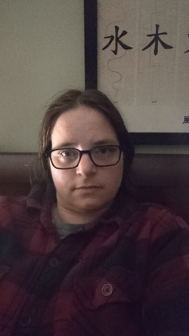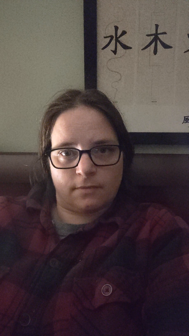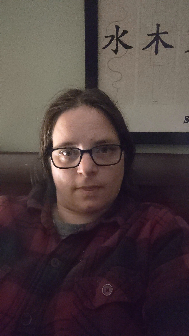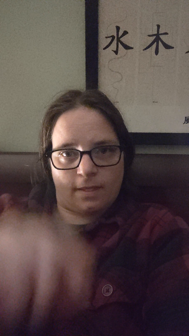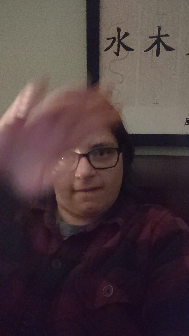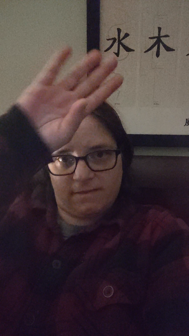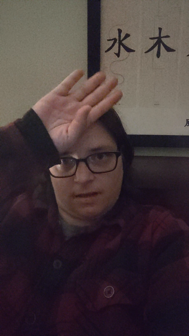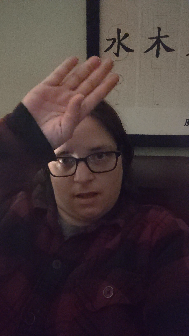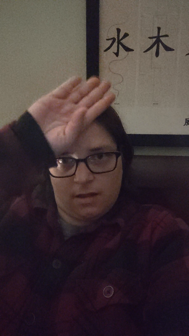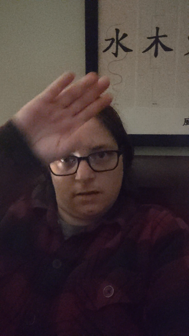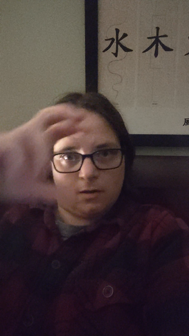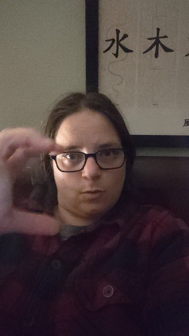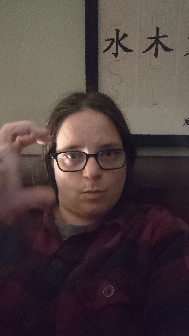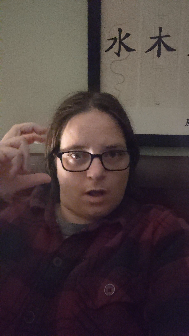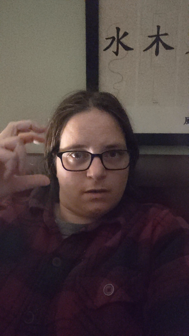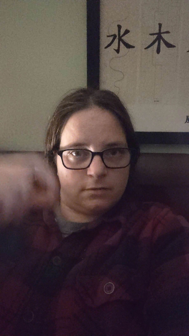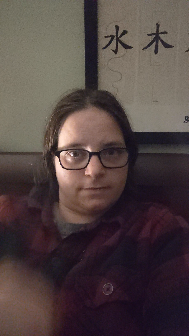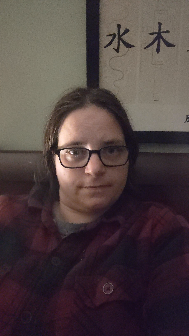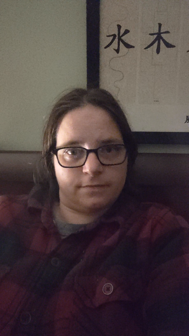fire truck